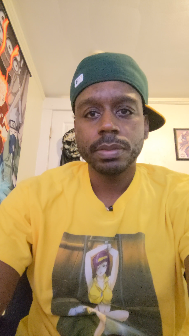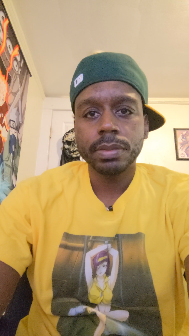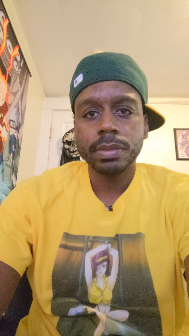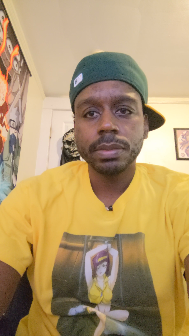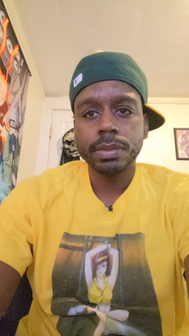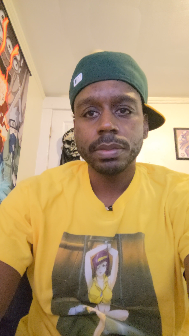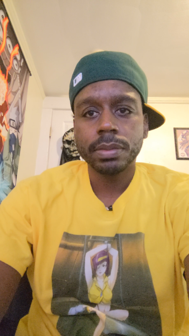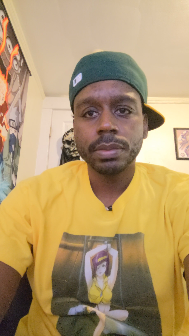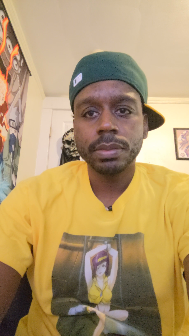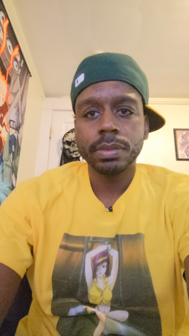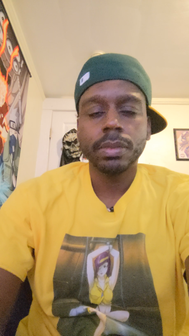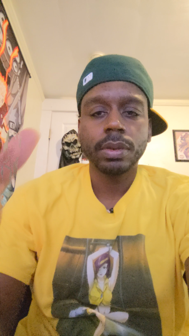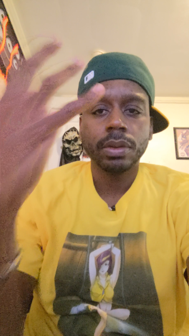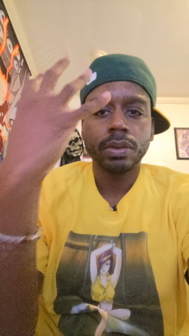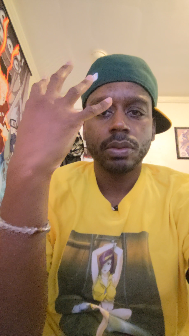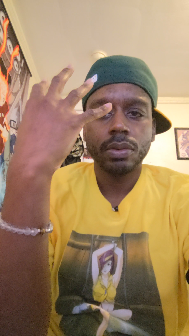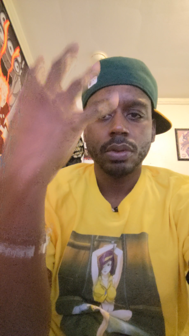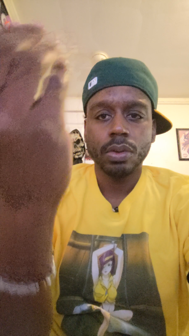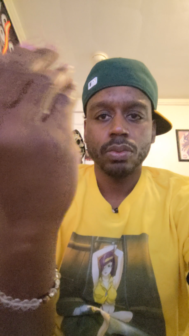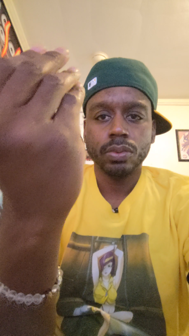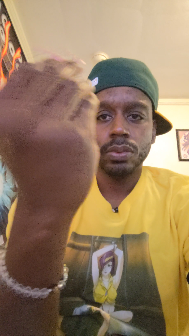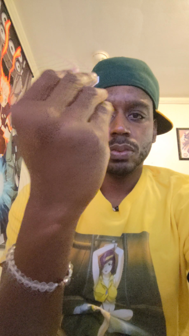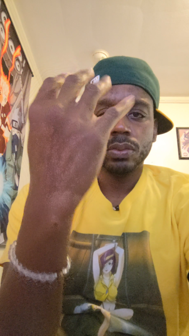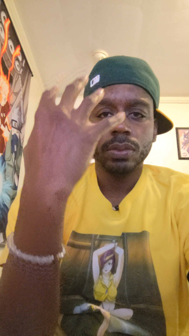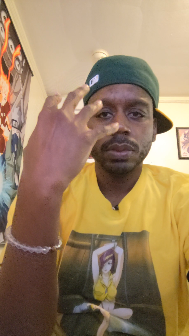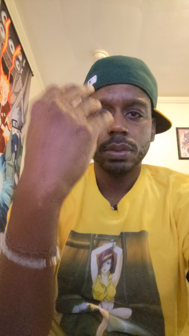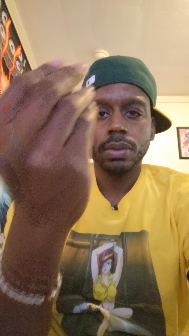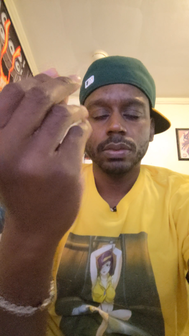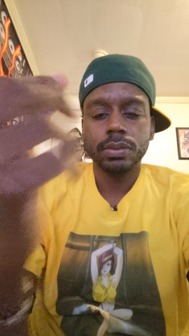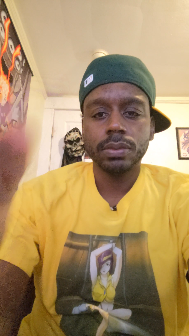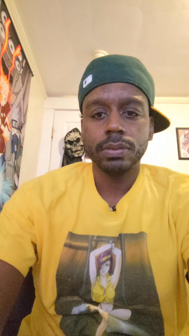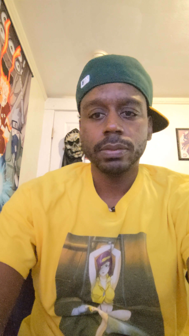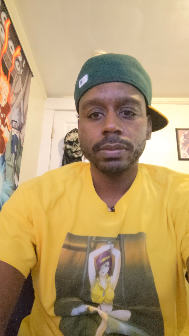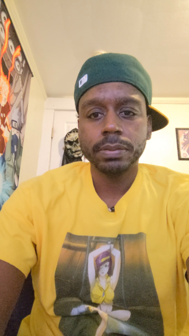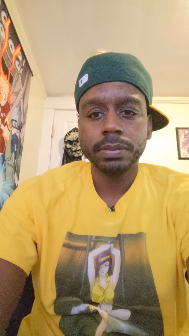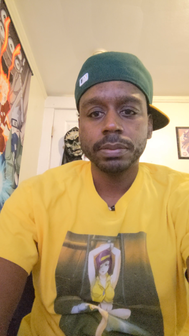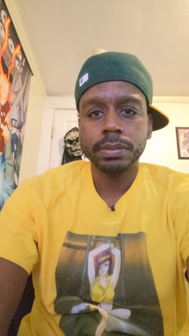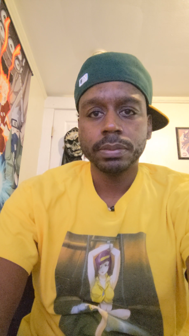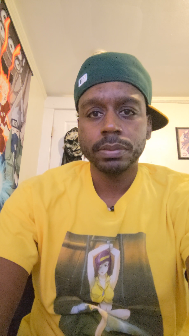going to